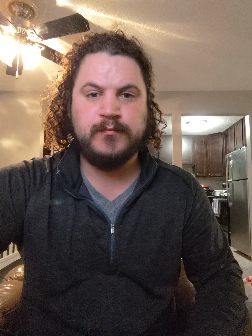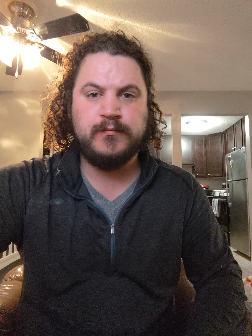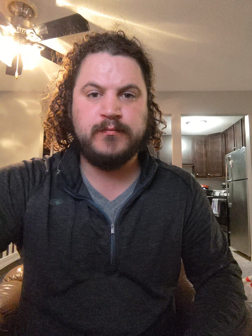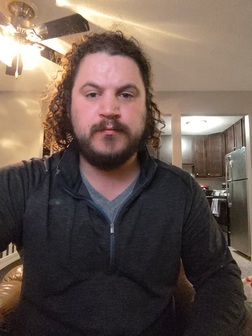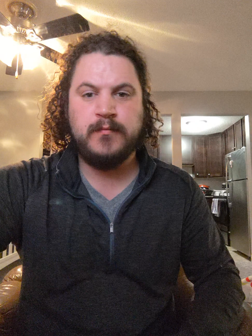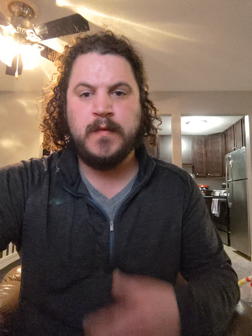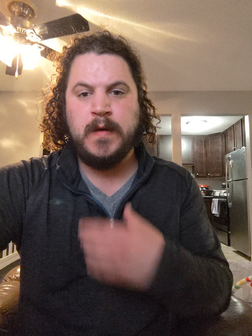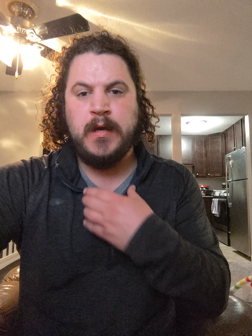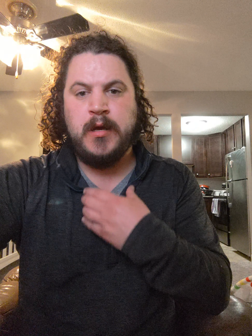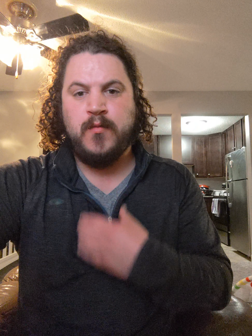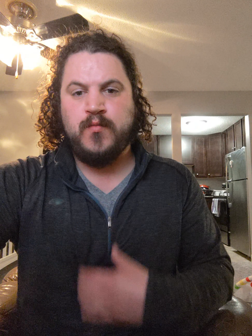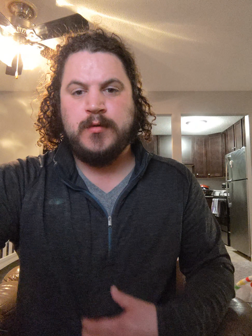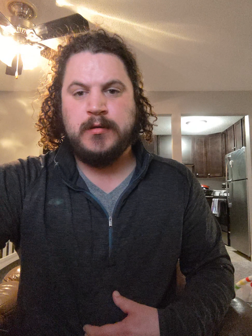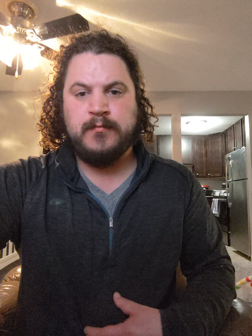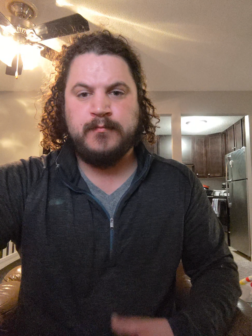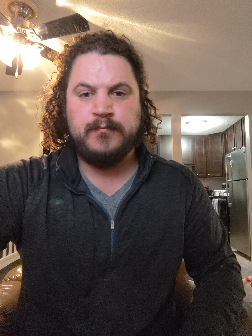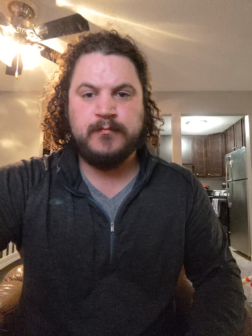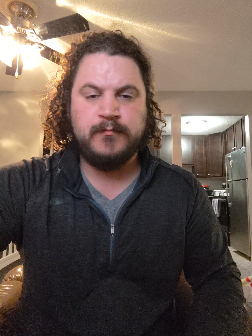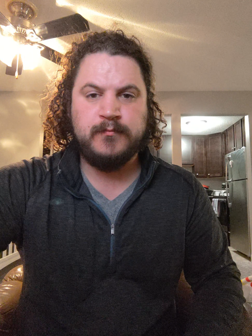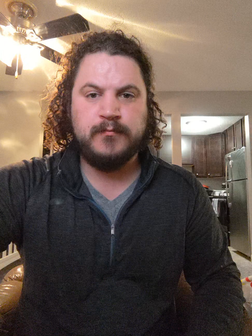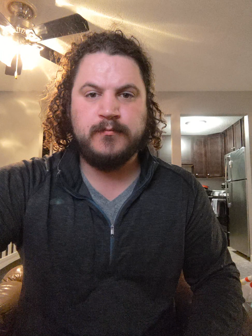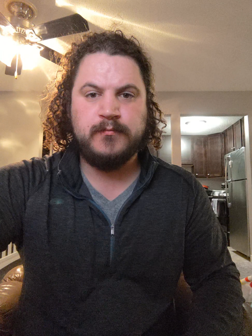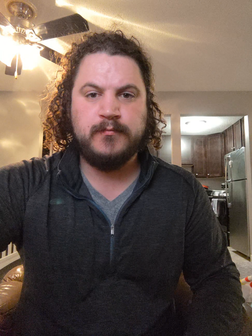hungry